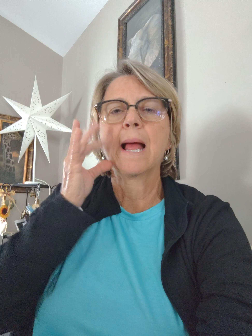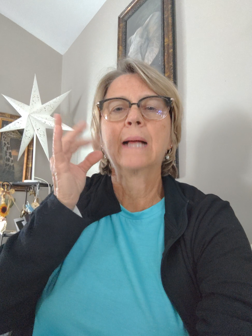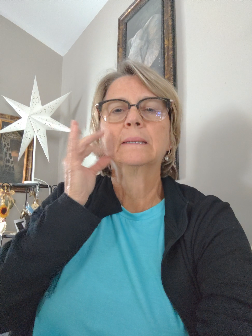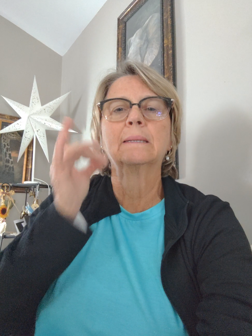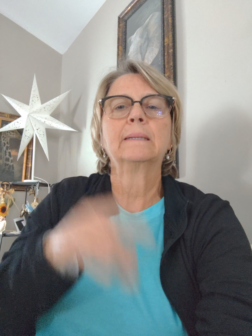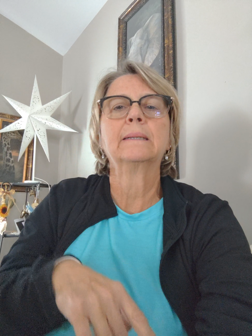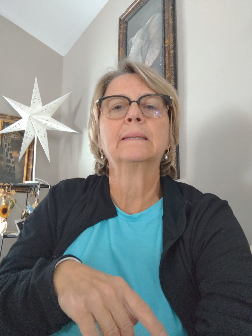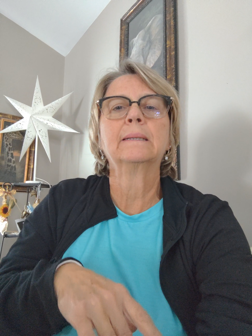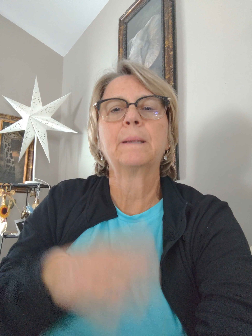cat